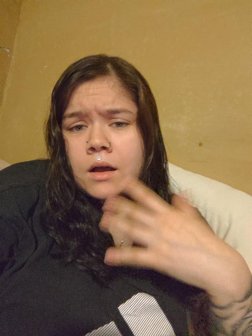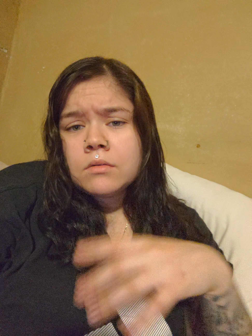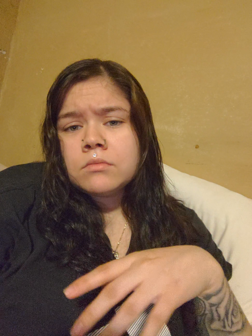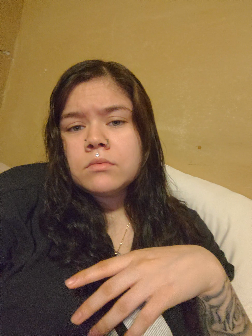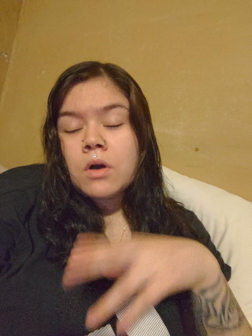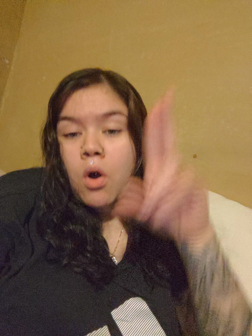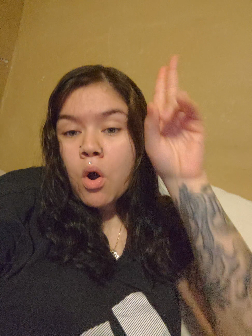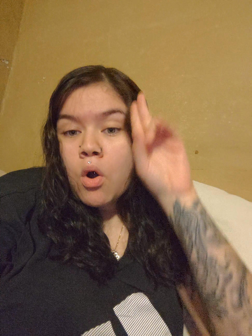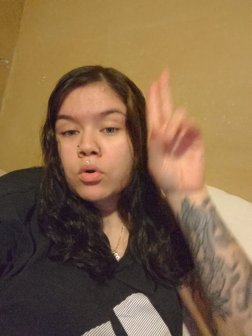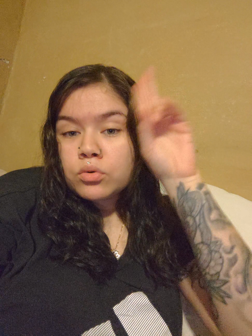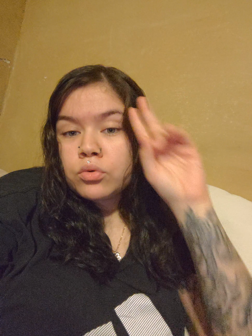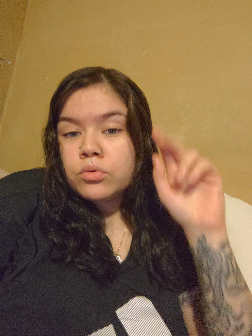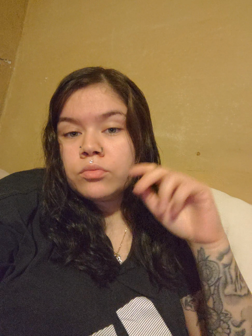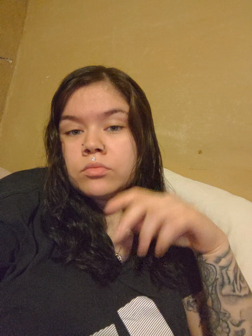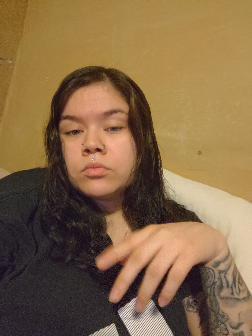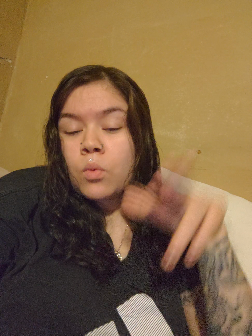uncle